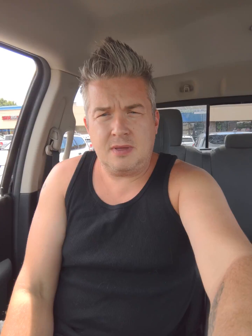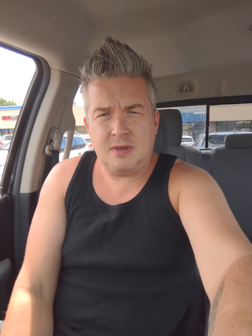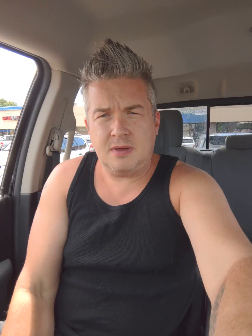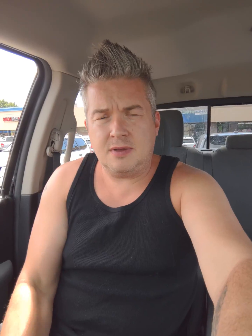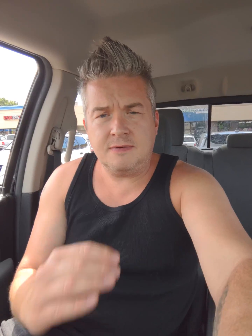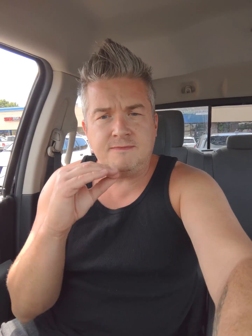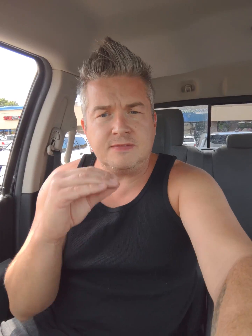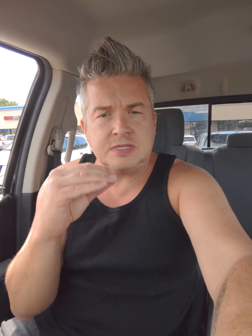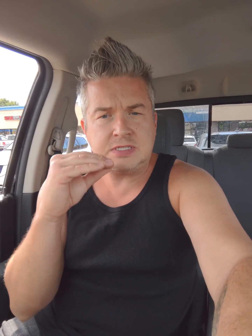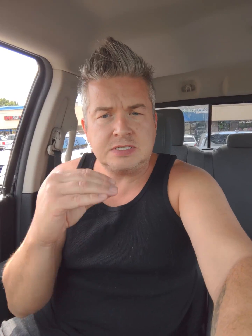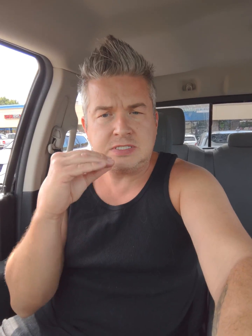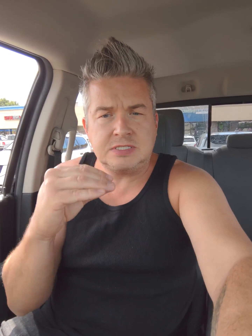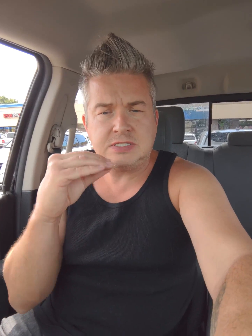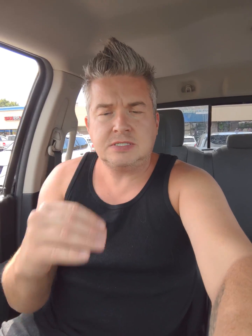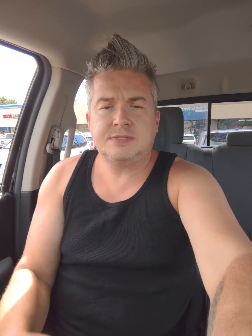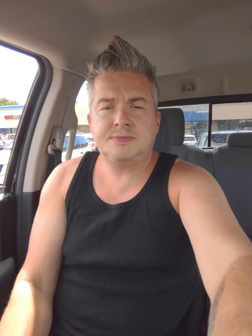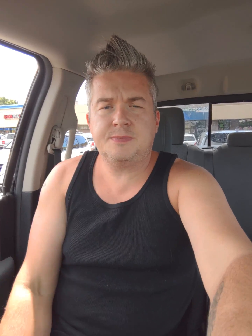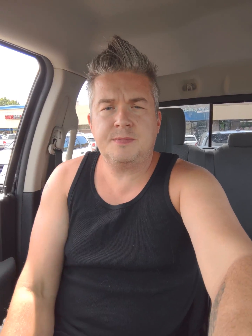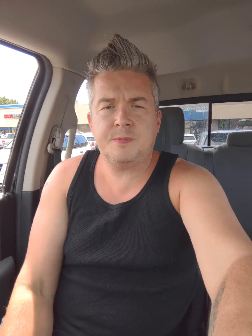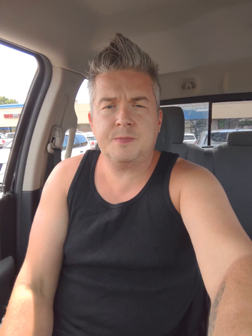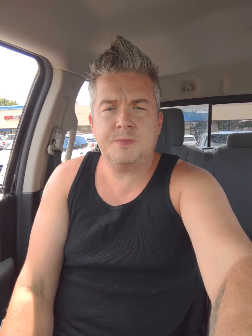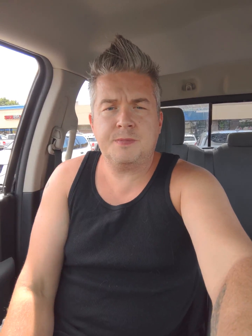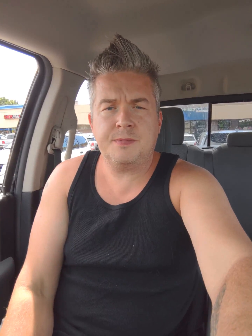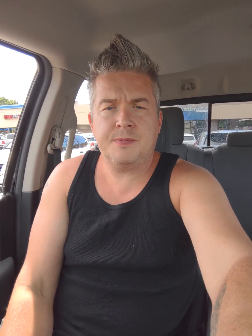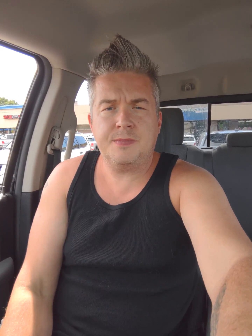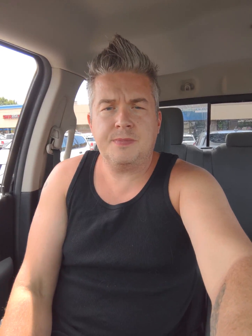fix